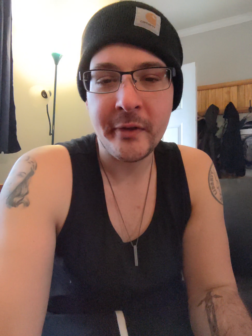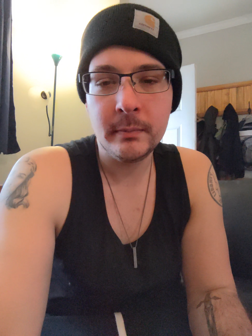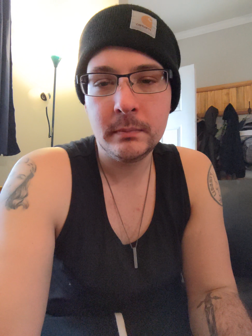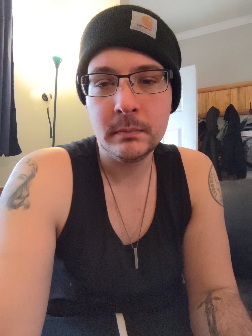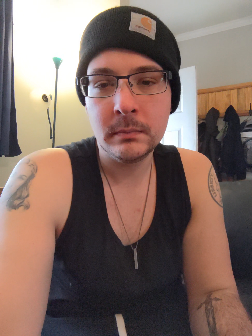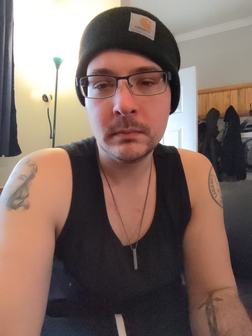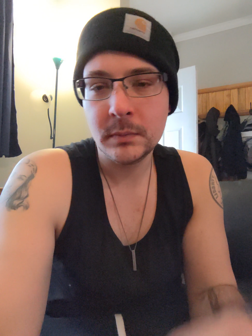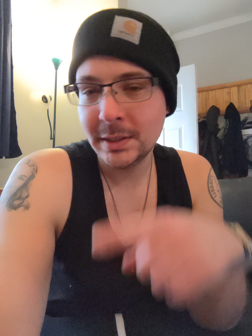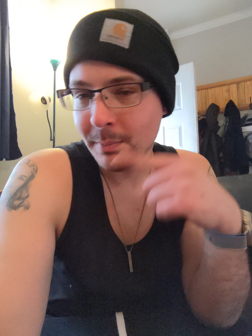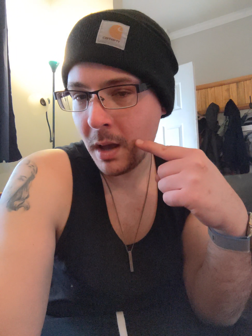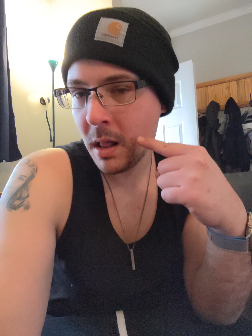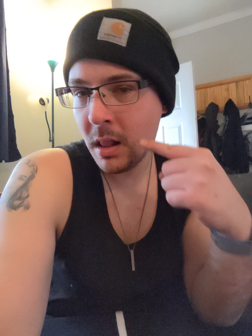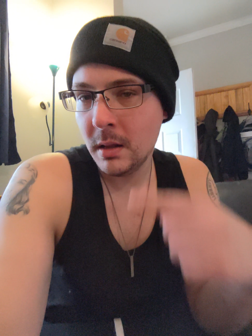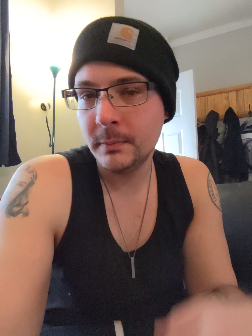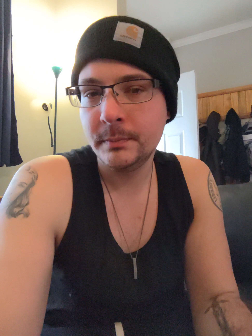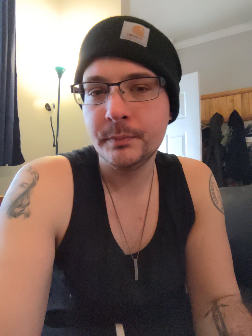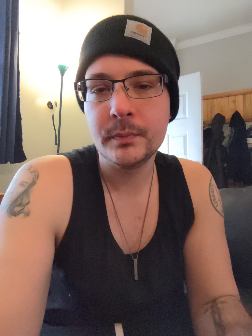smile